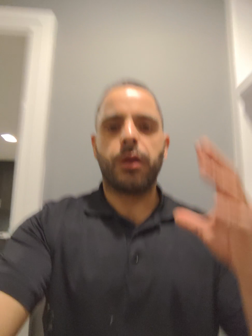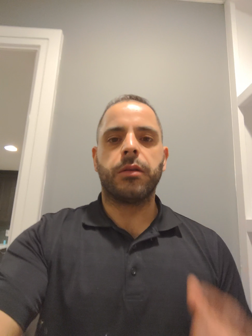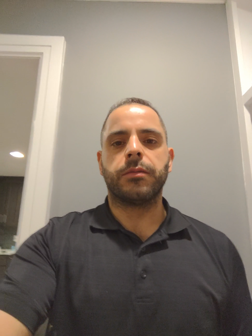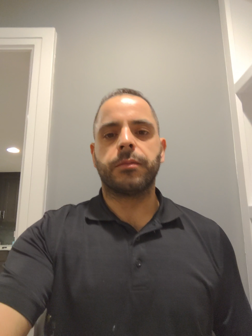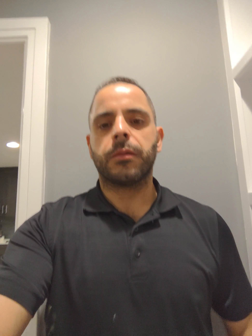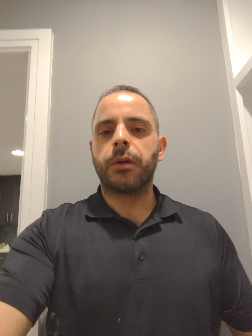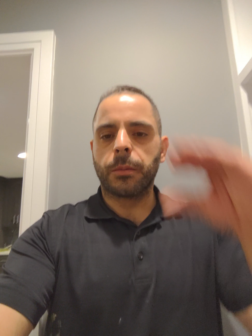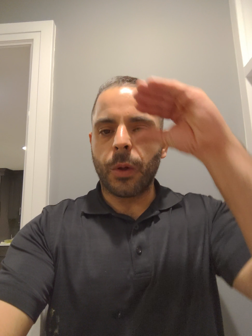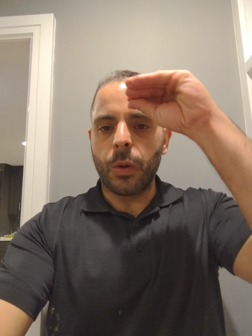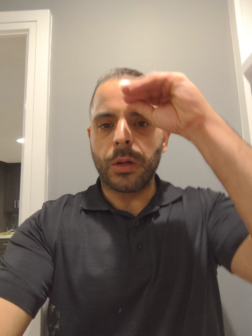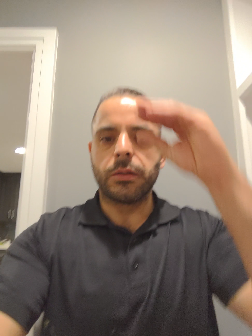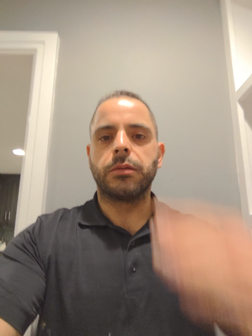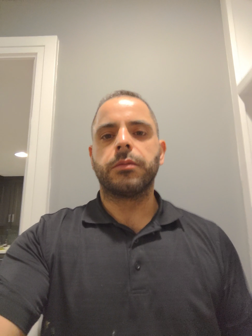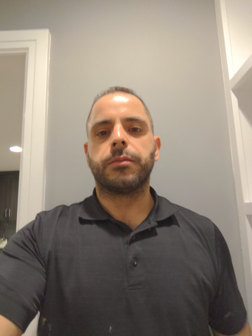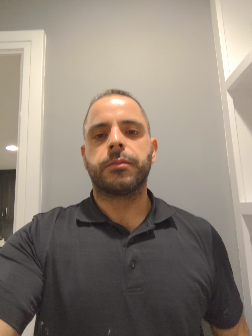boy